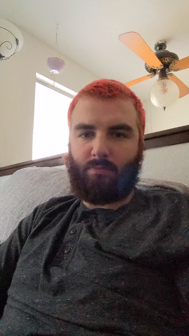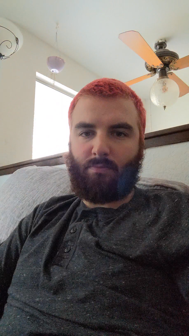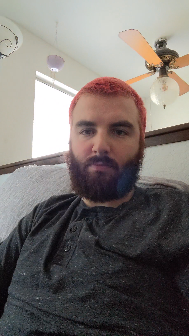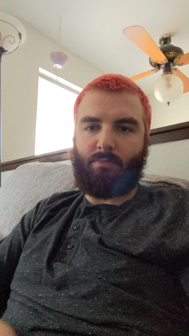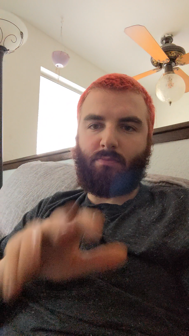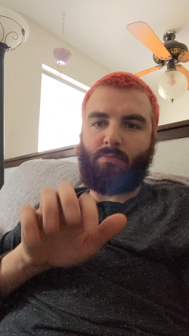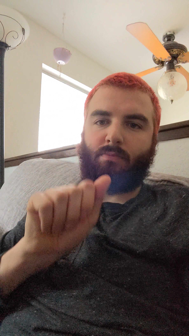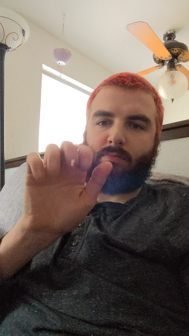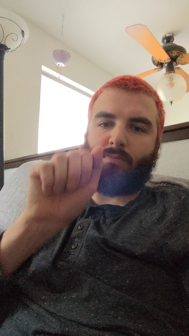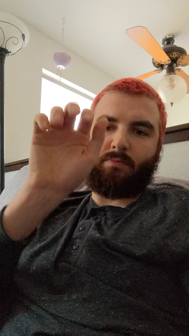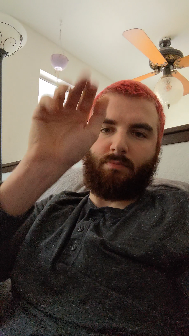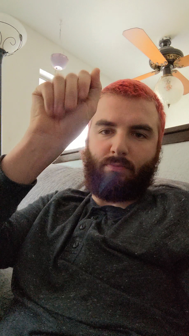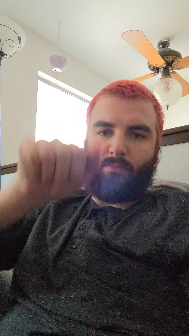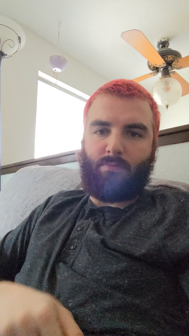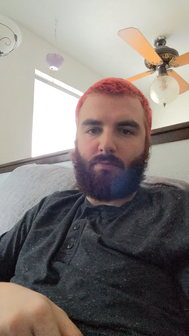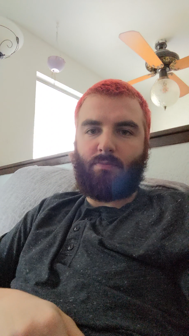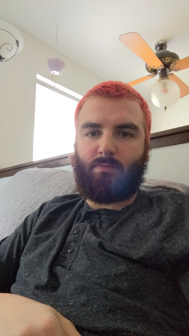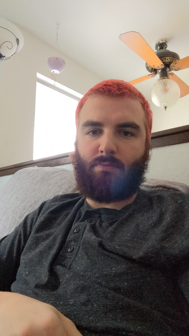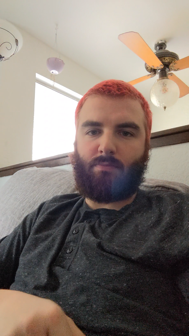ladder